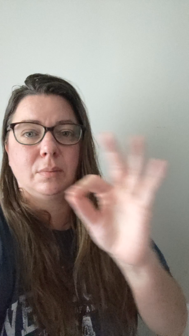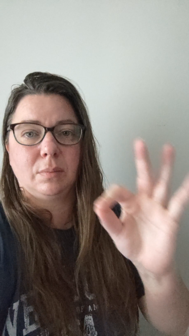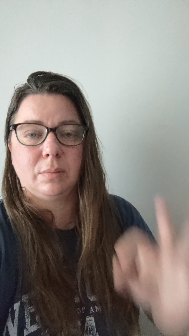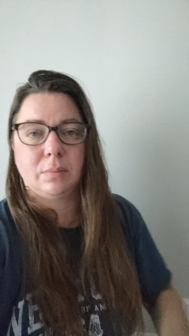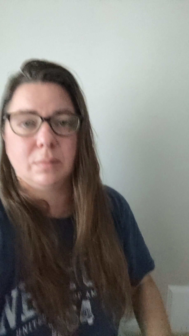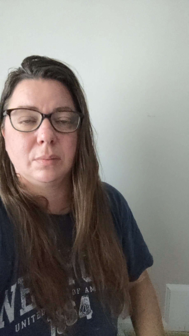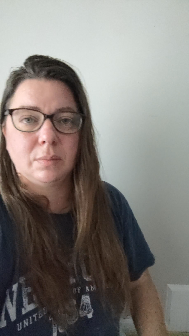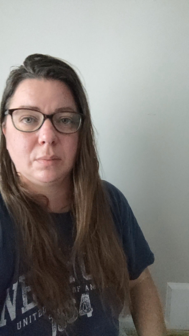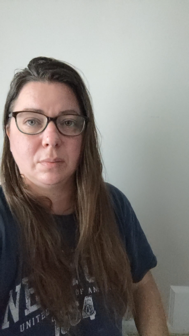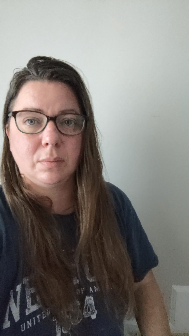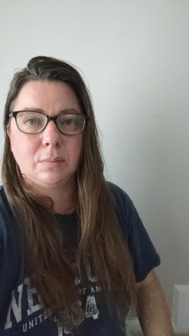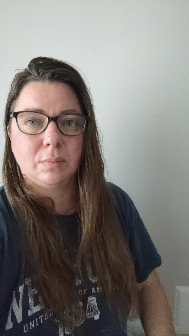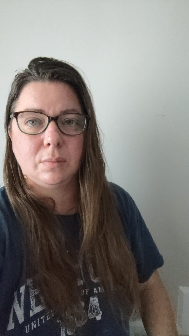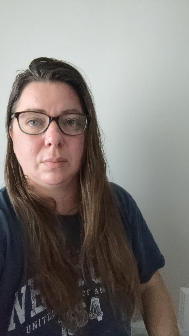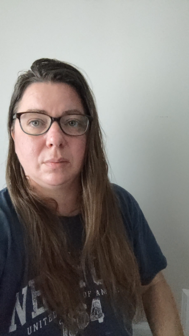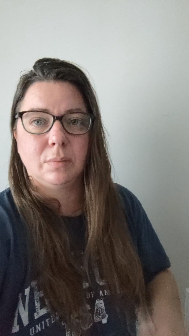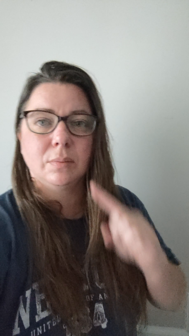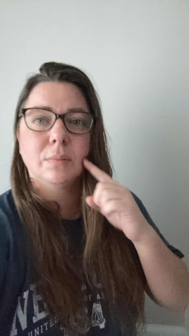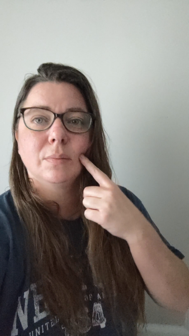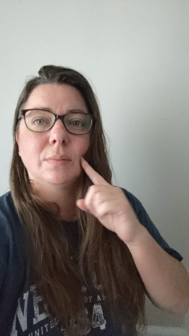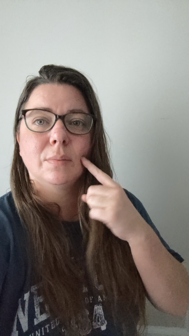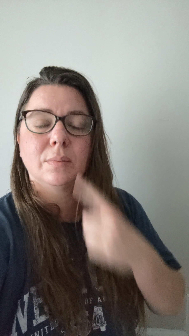candy